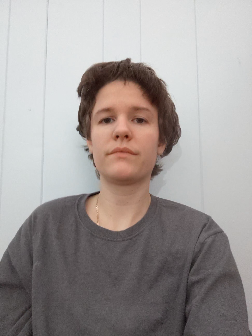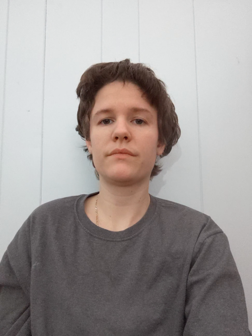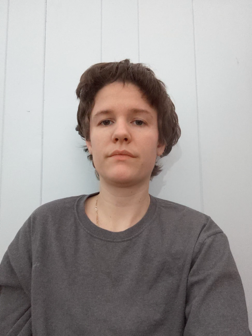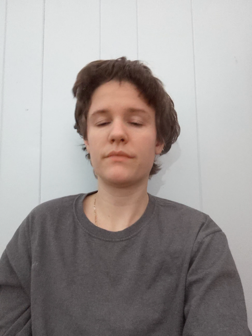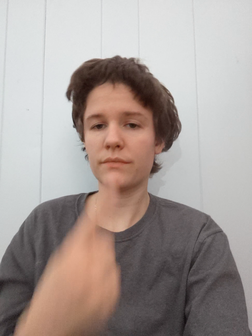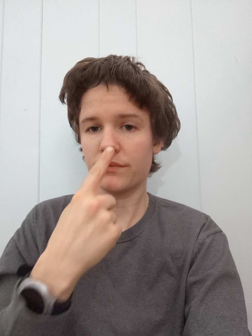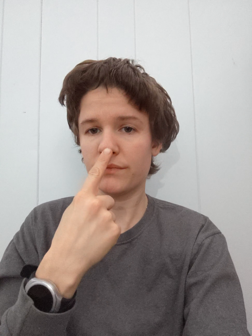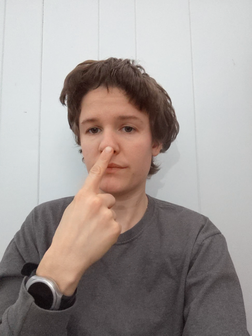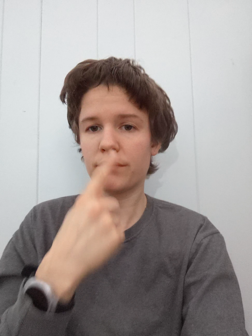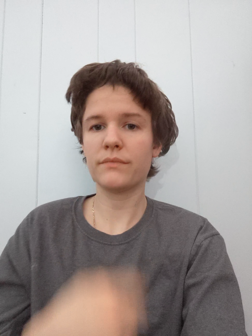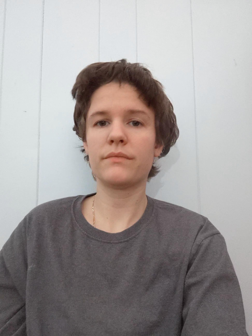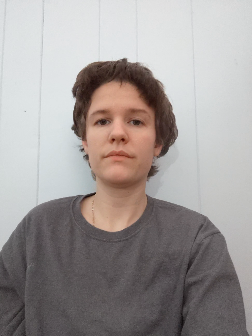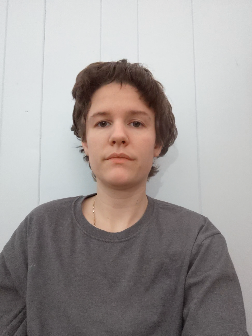nose